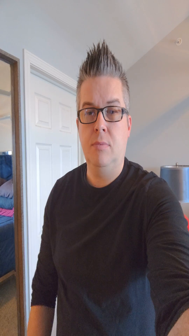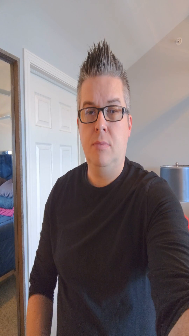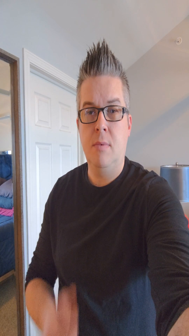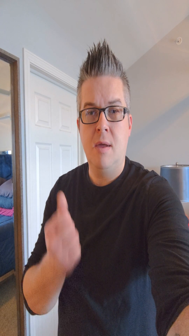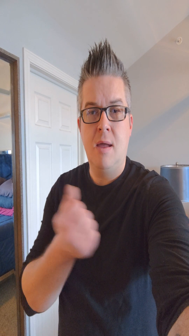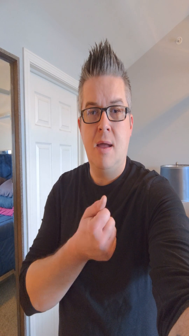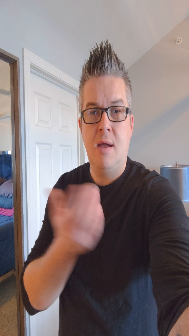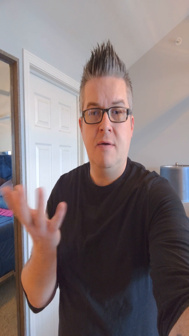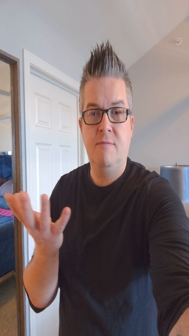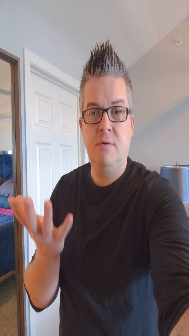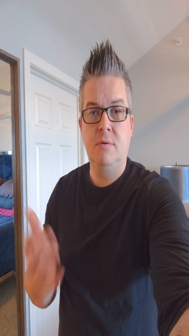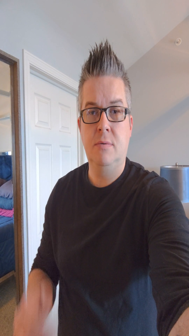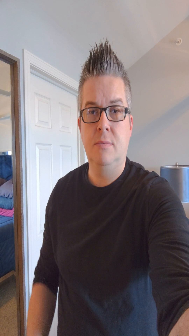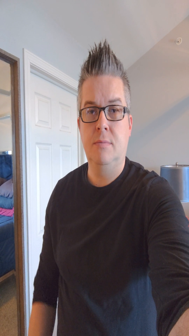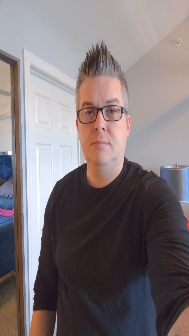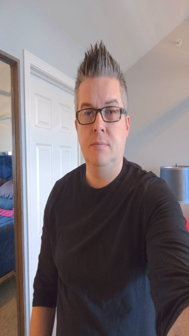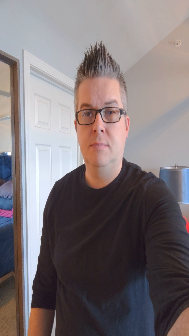every